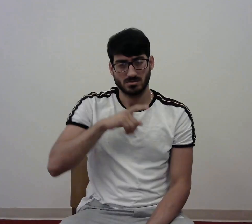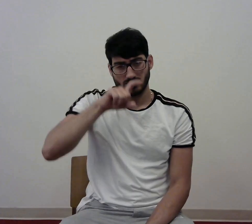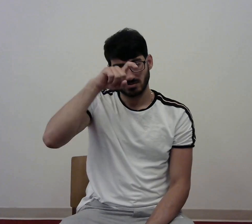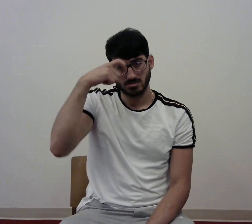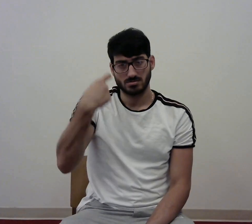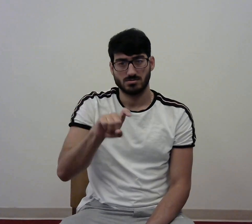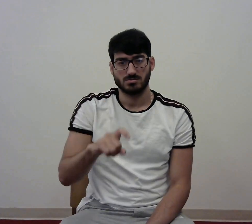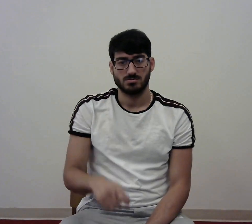isti